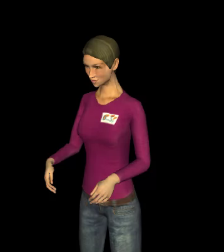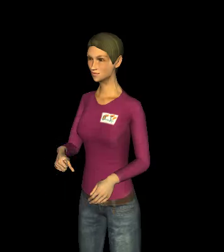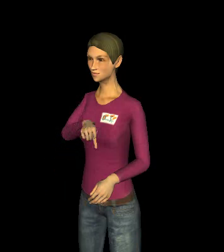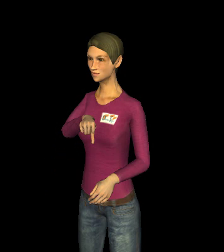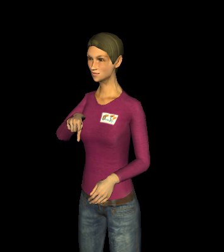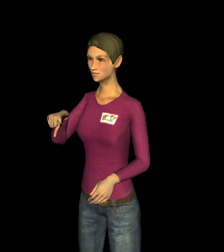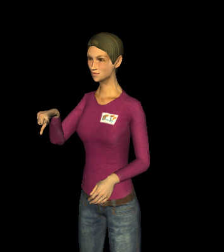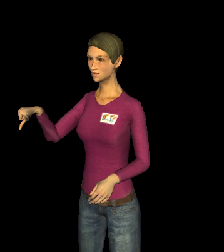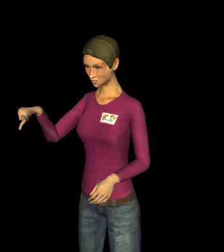يسقي